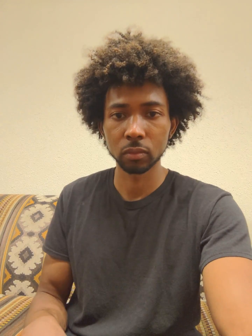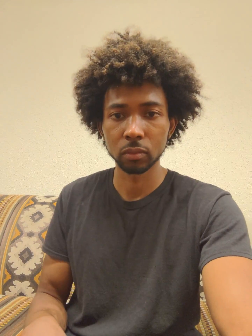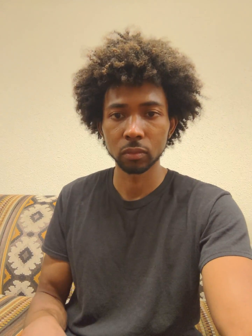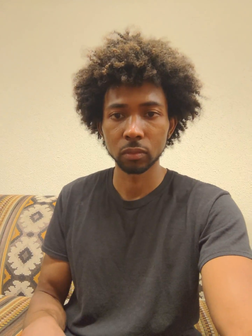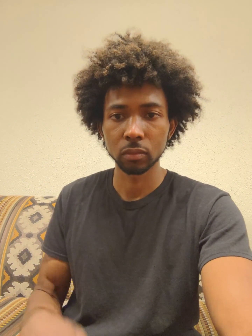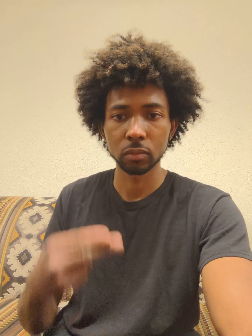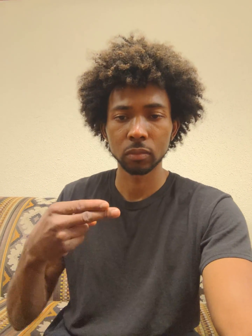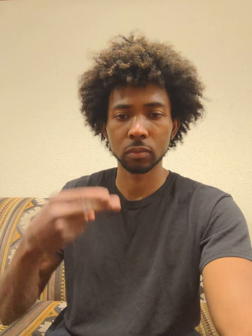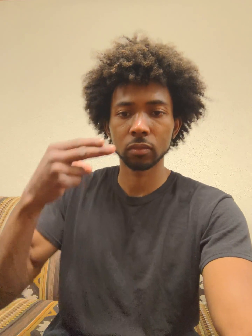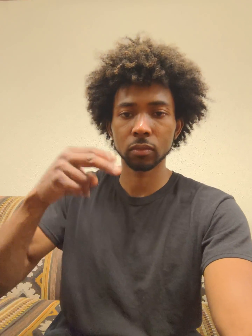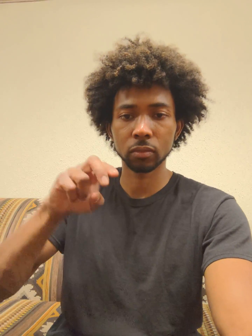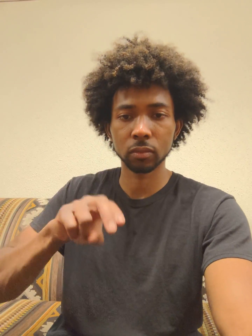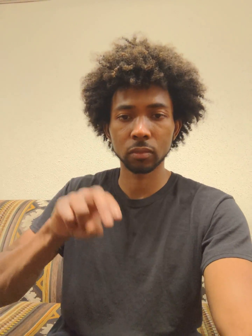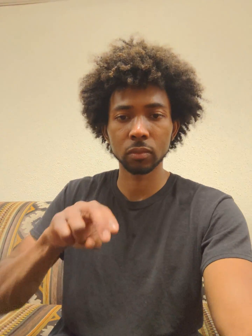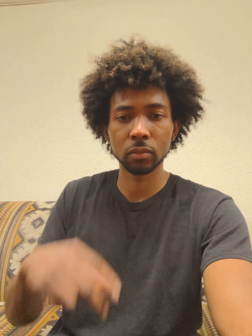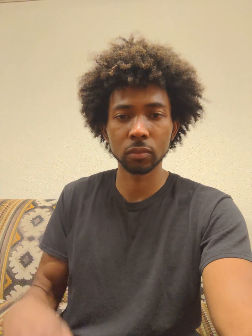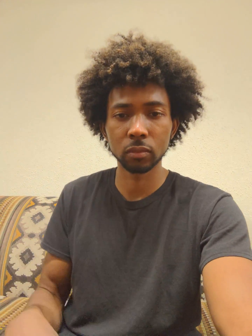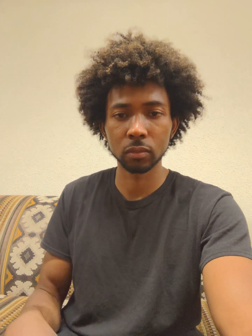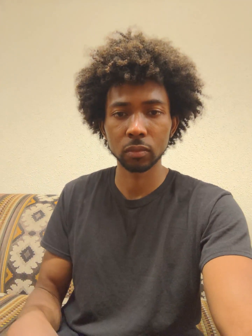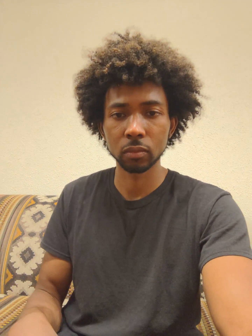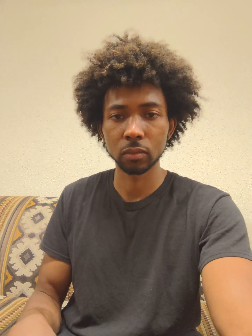high chair